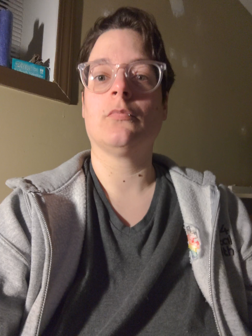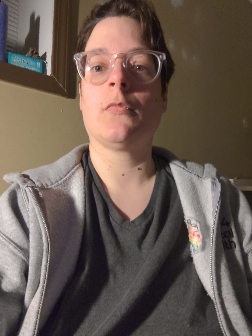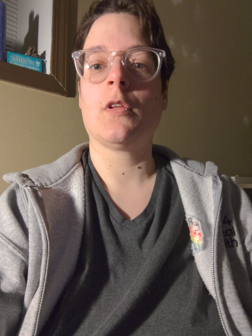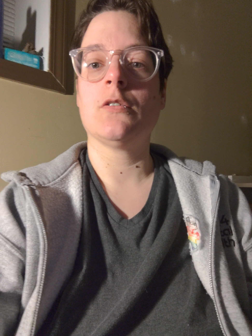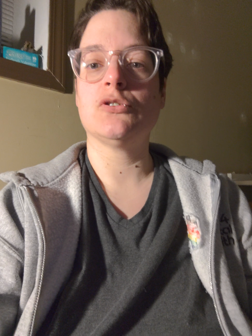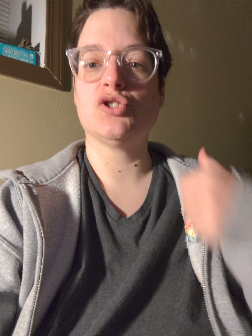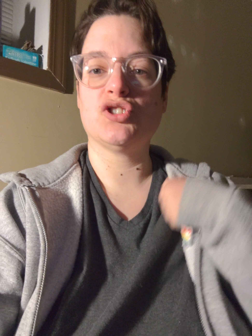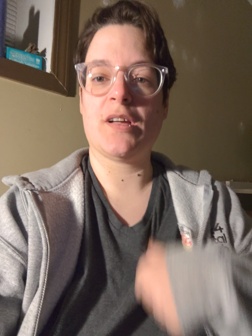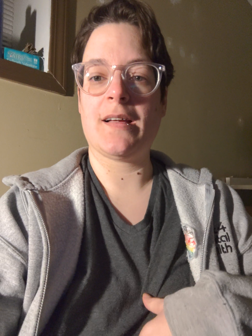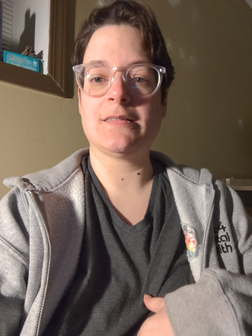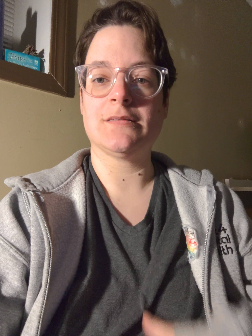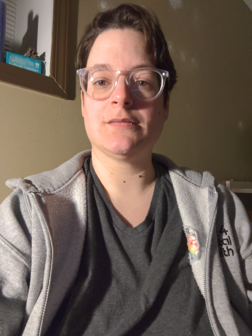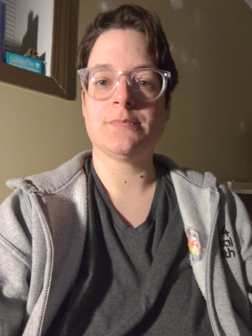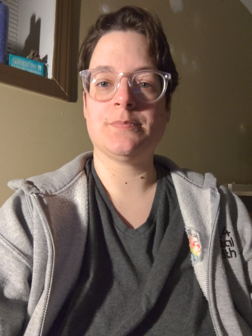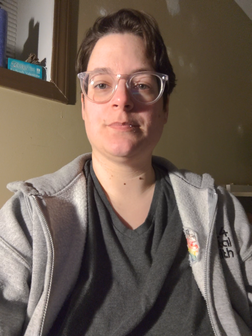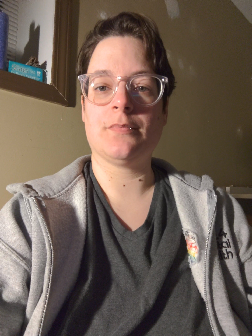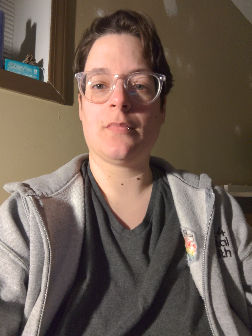jacket